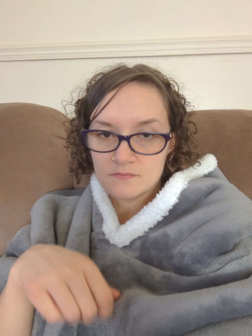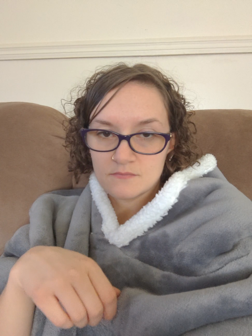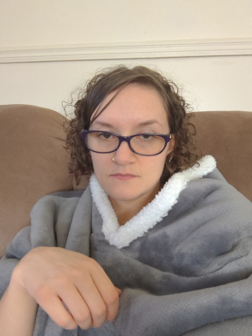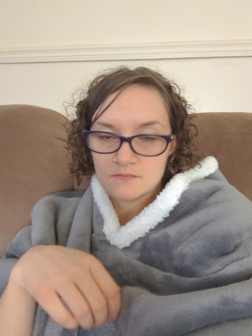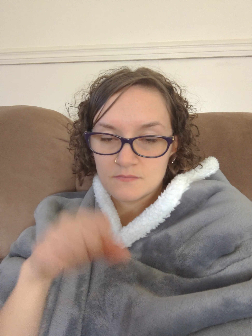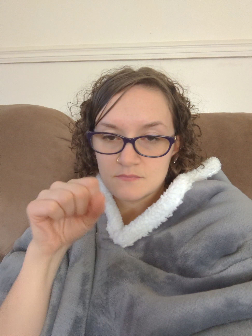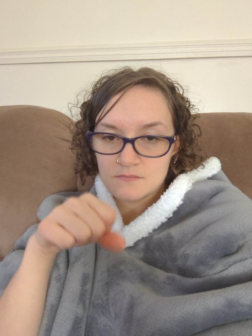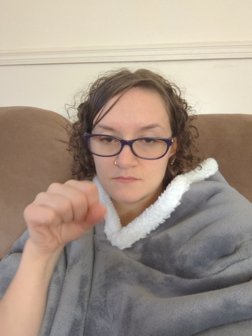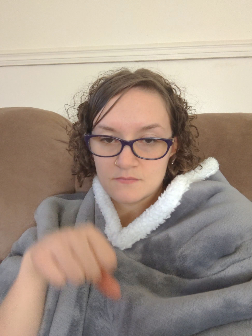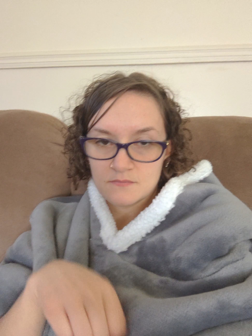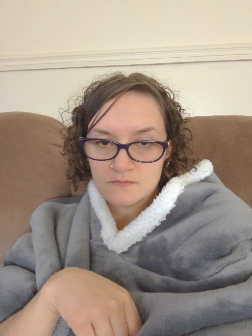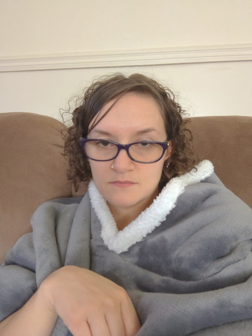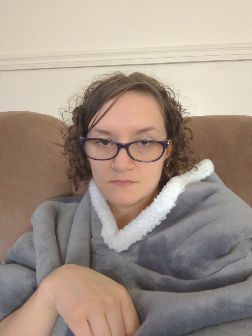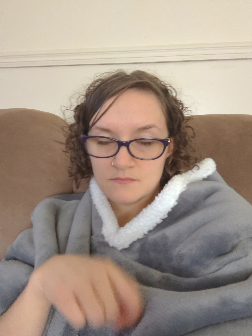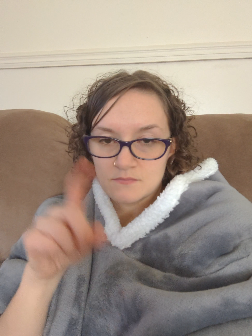yes